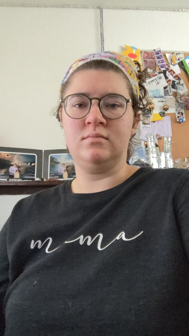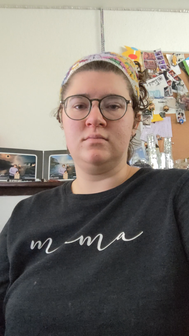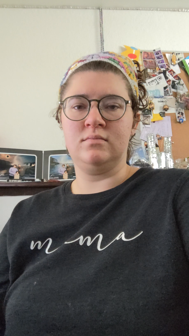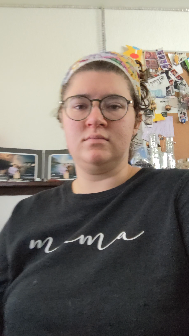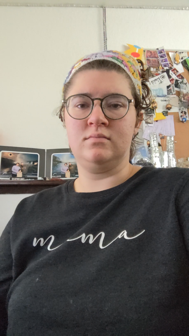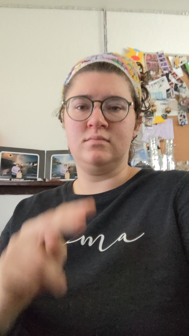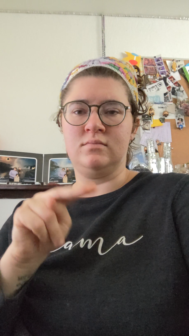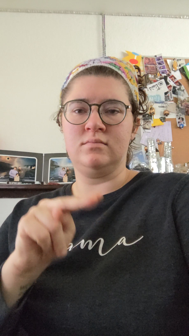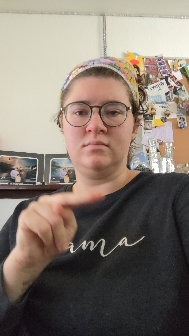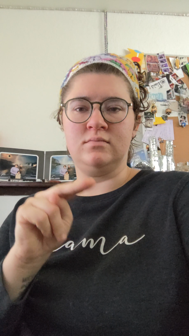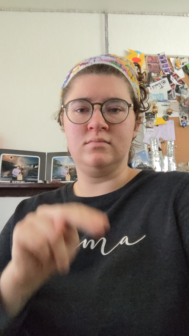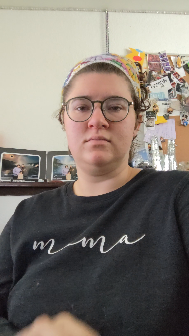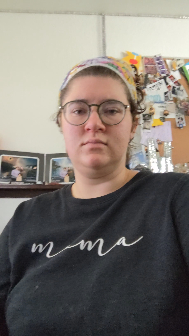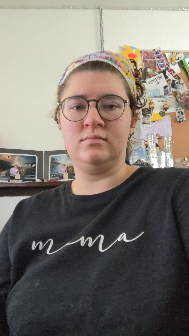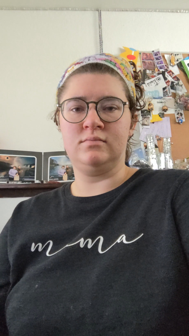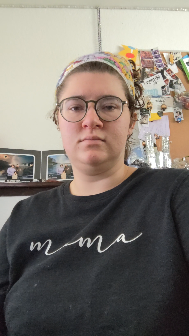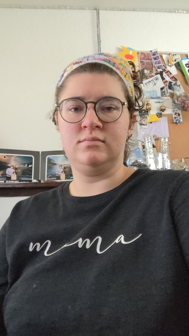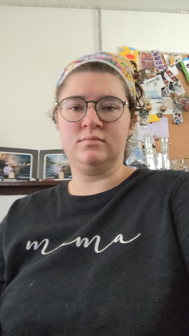nurse